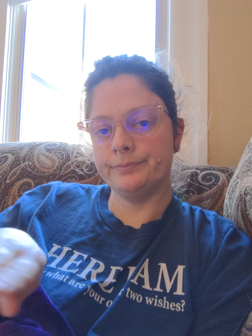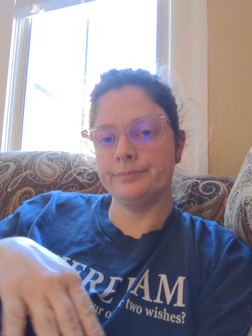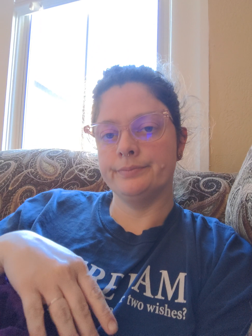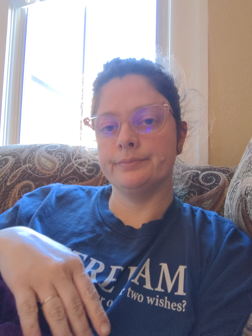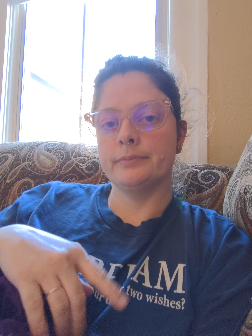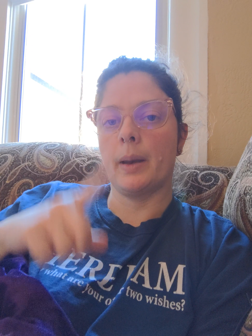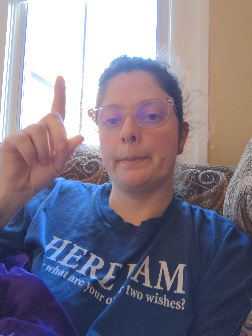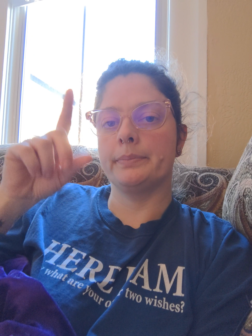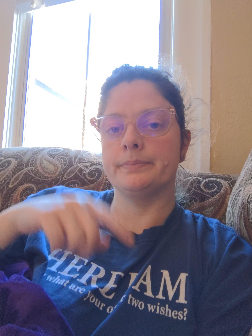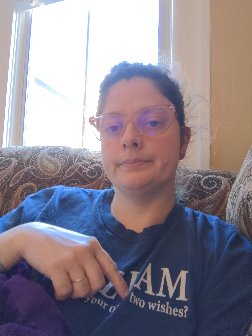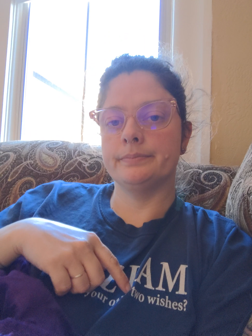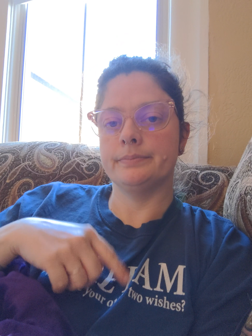up